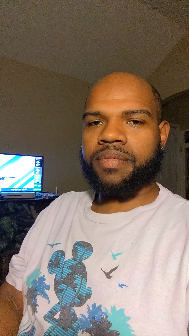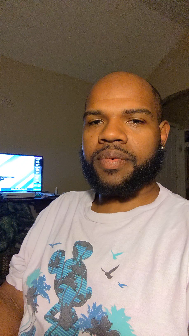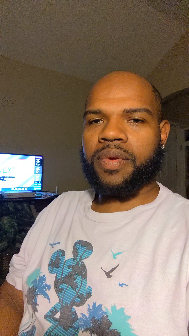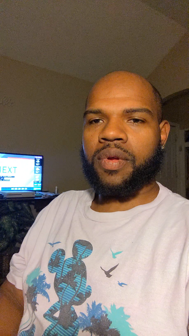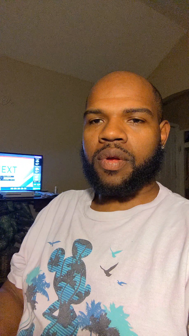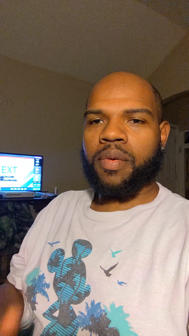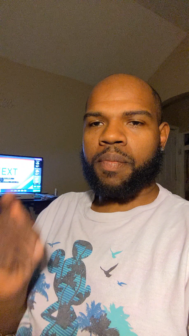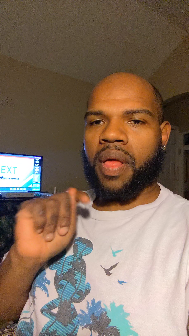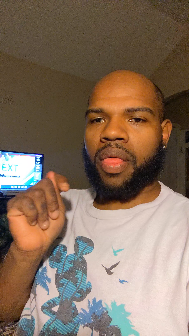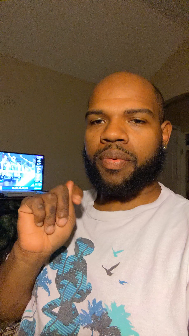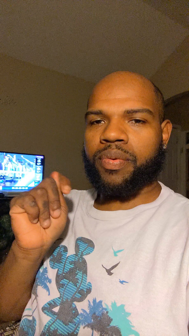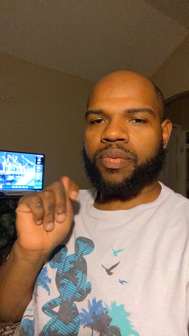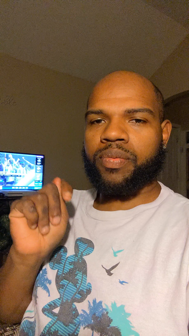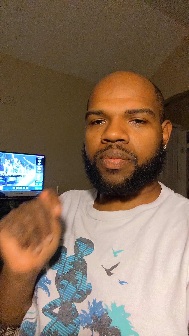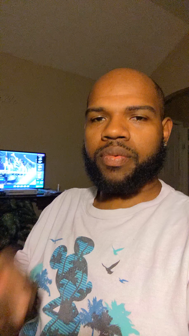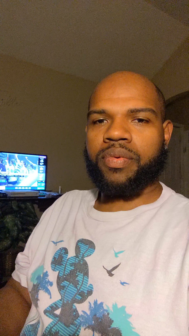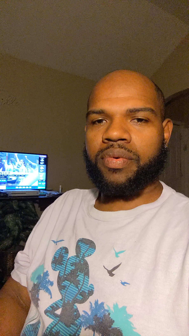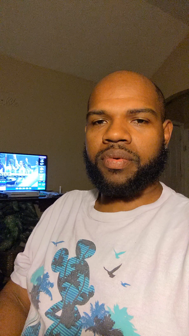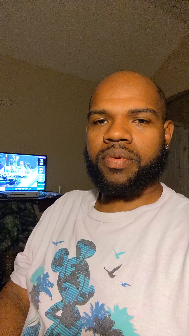bathroom